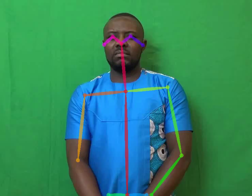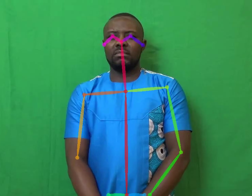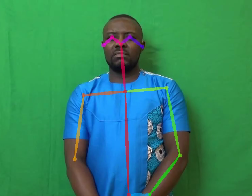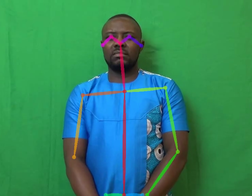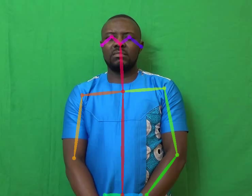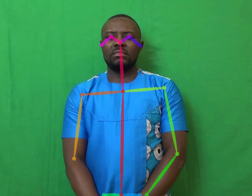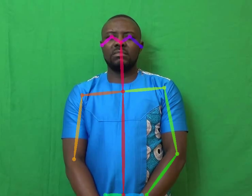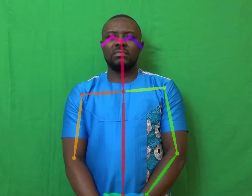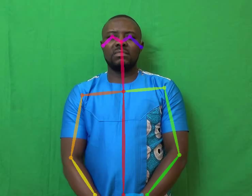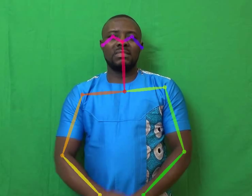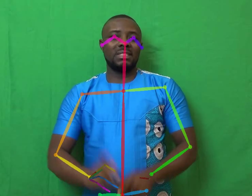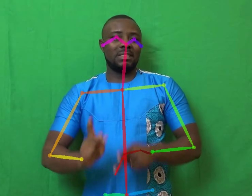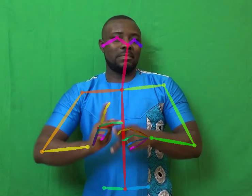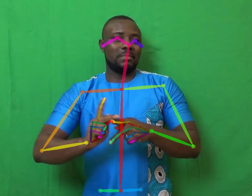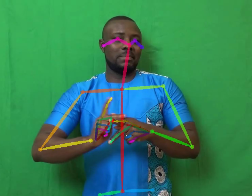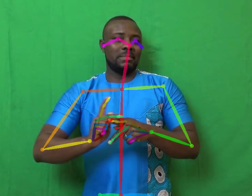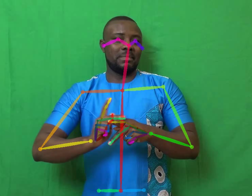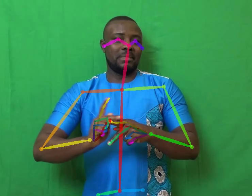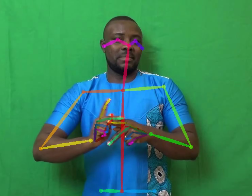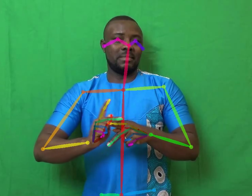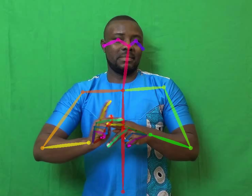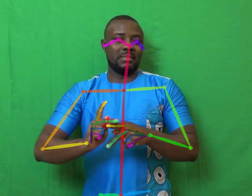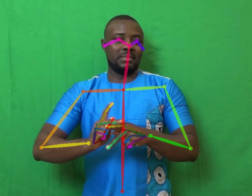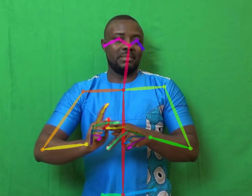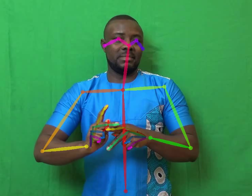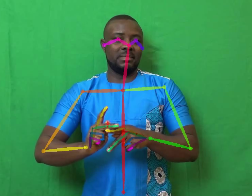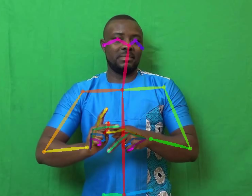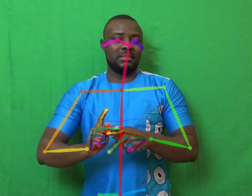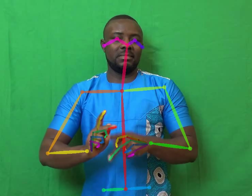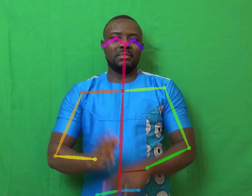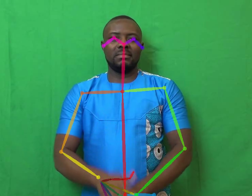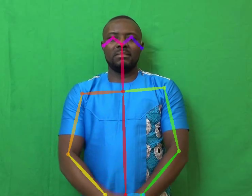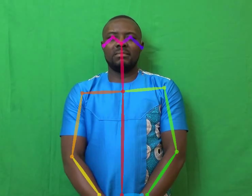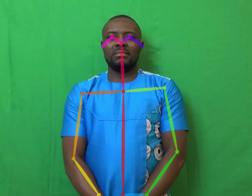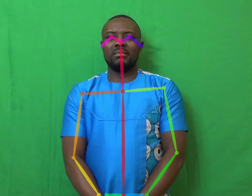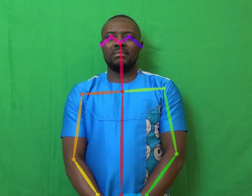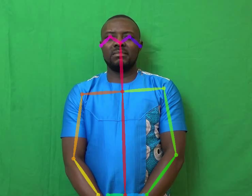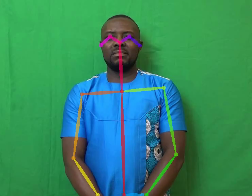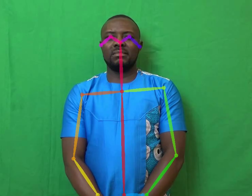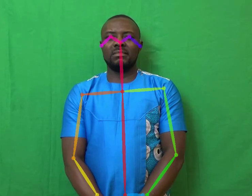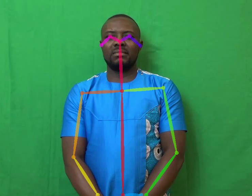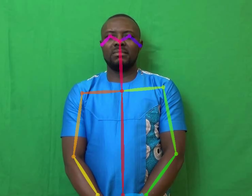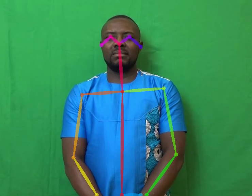practice